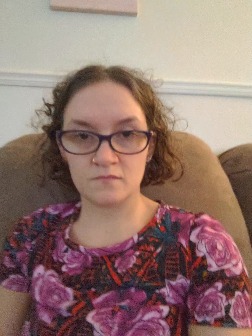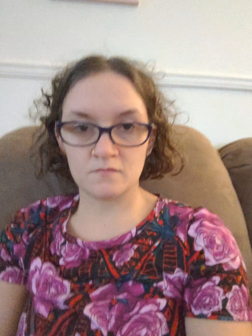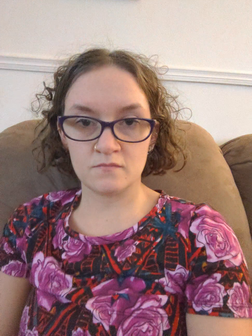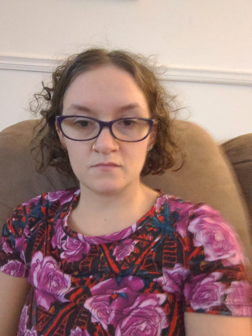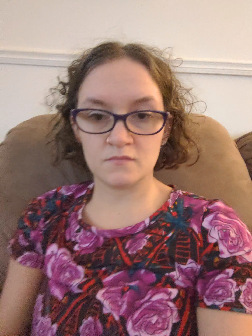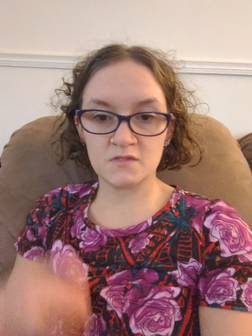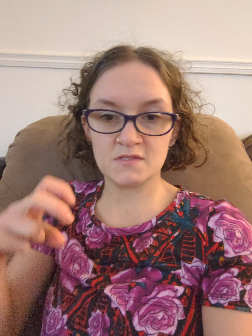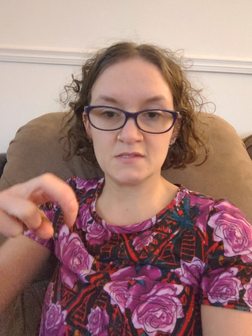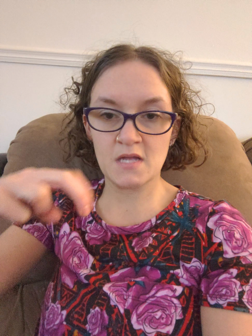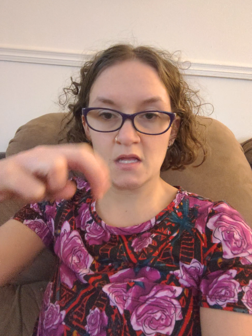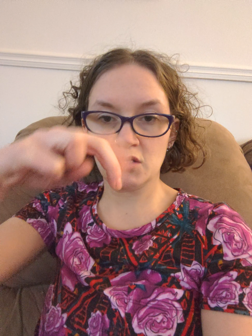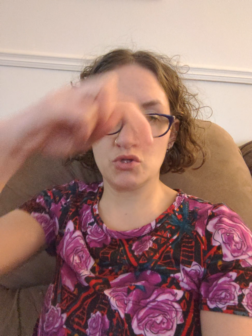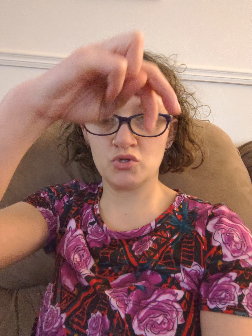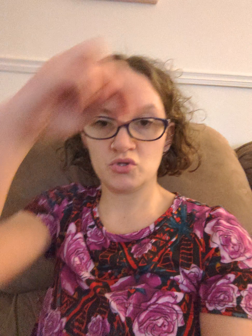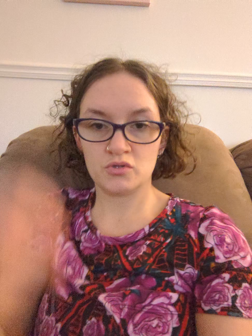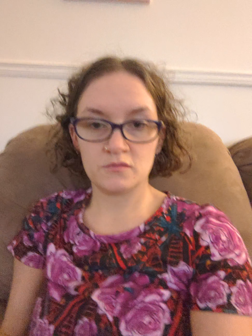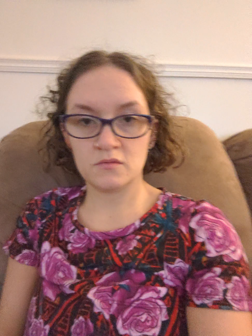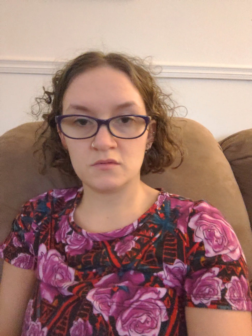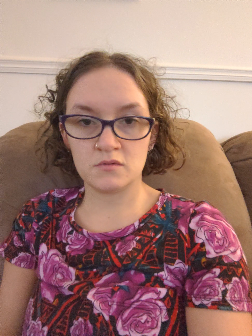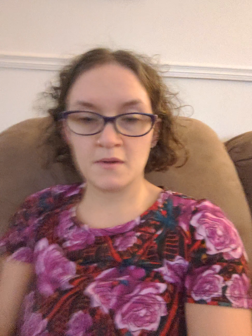stairs